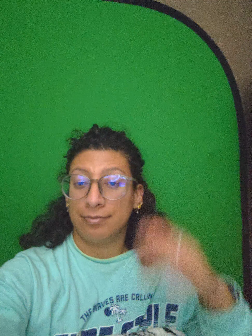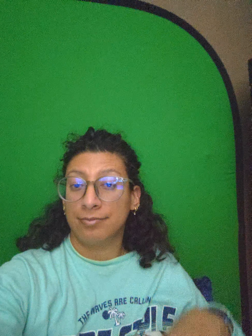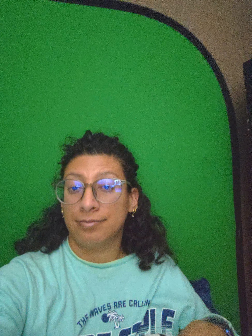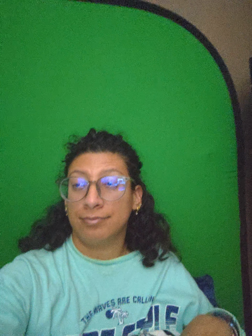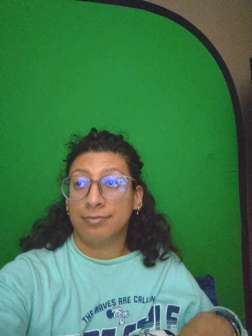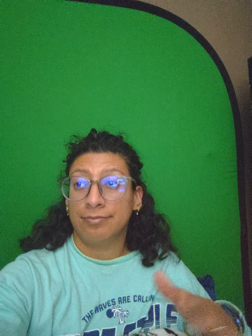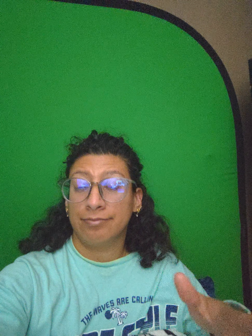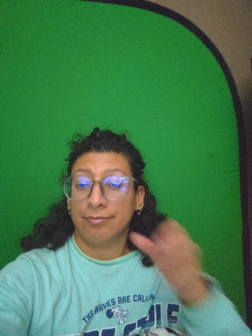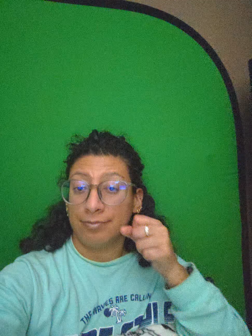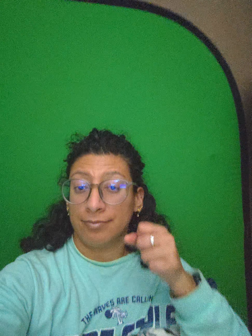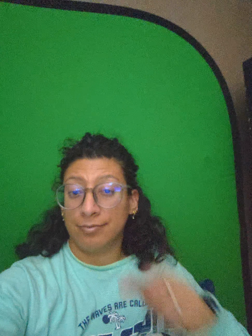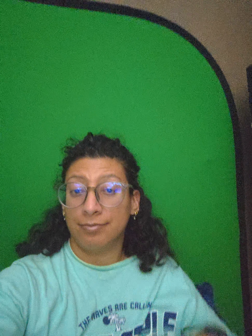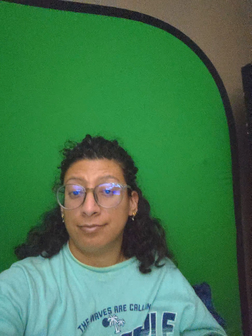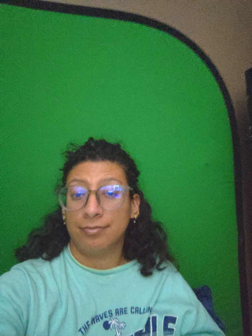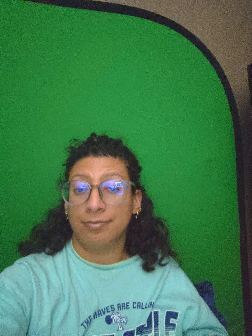fast